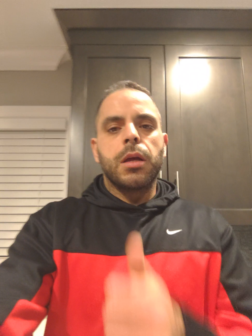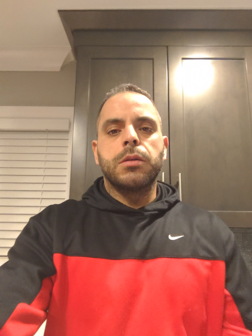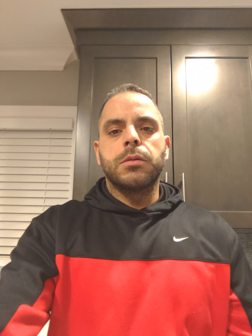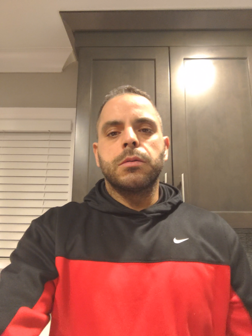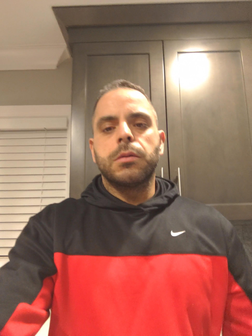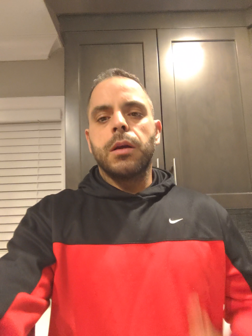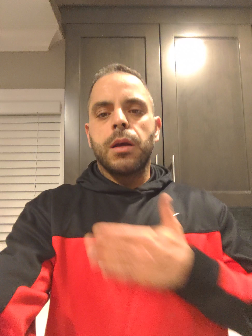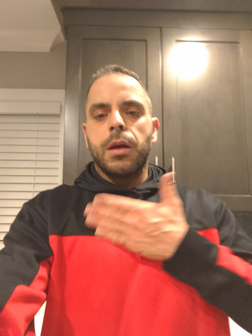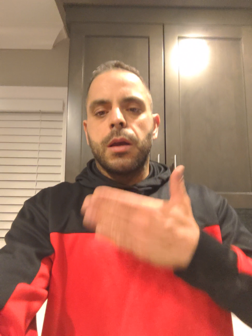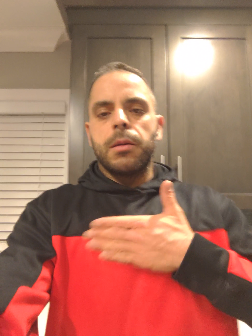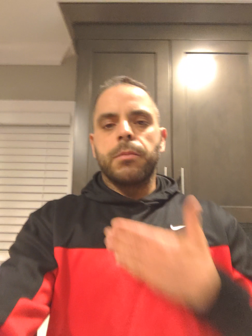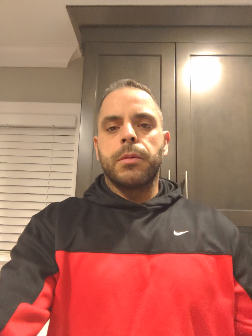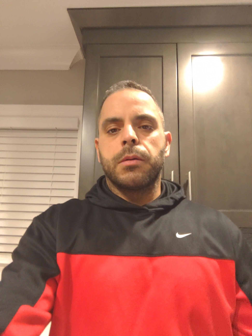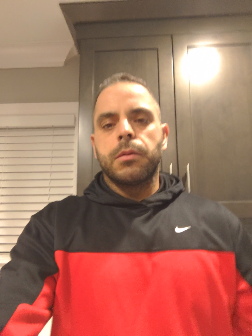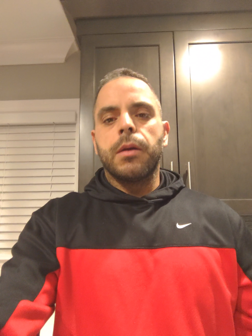happy